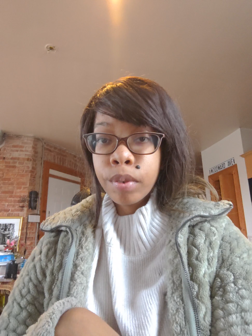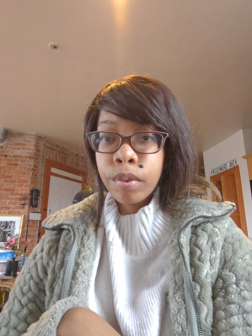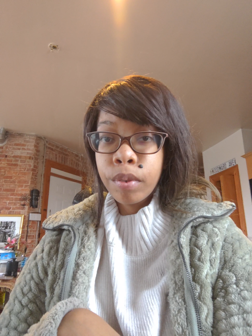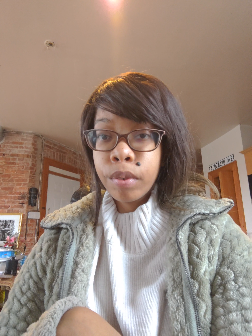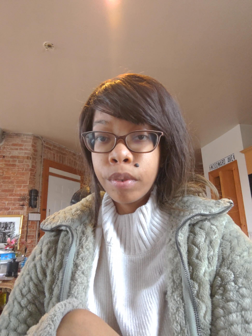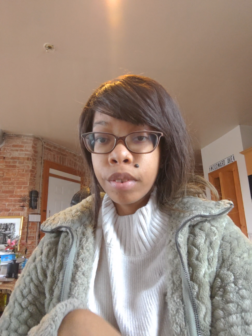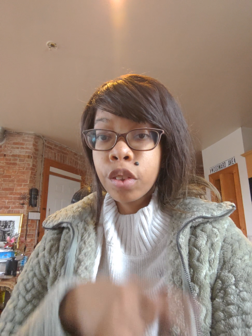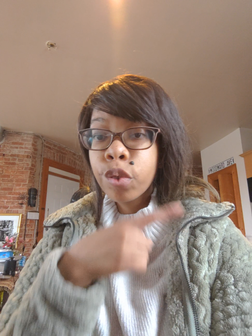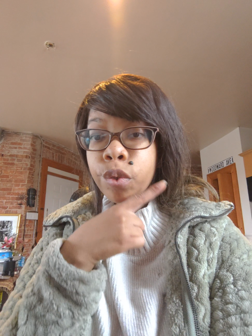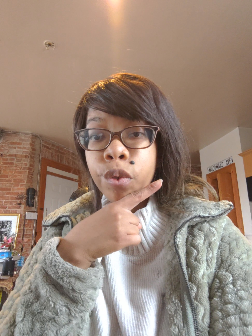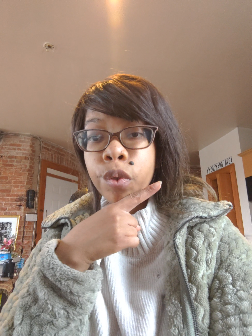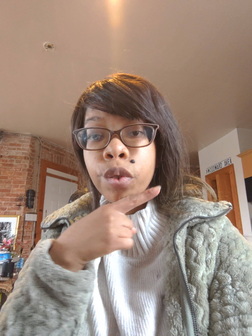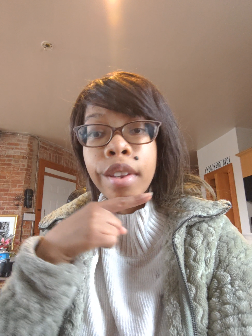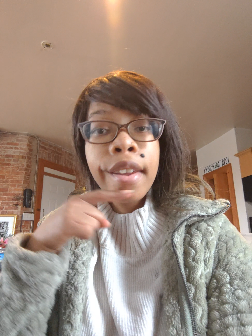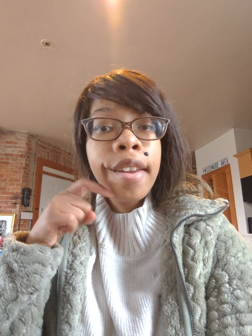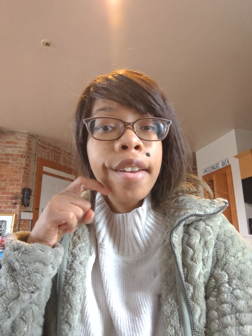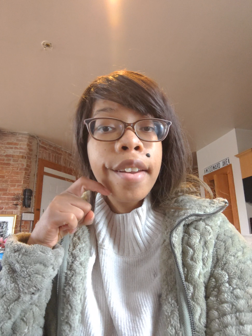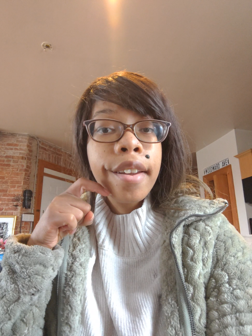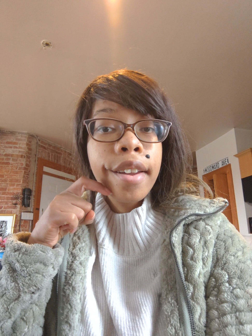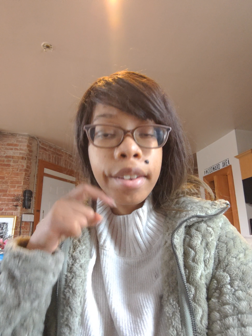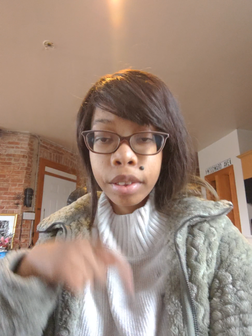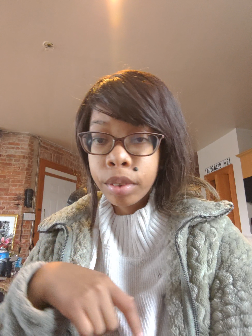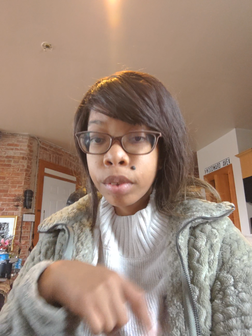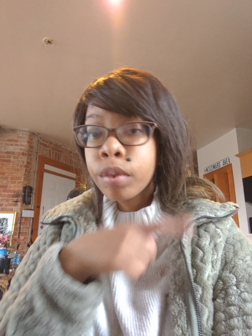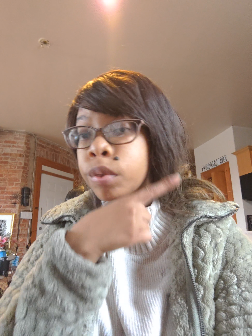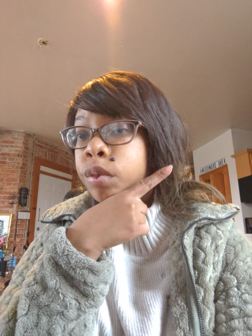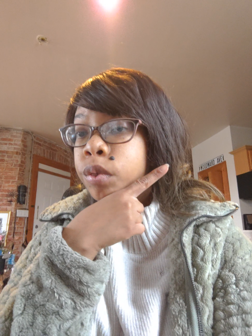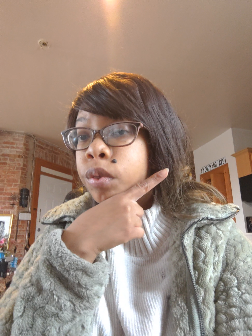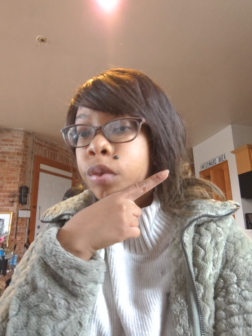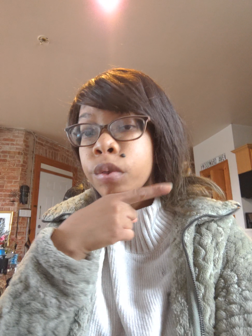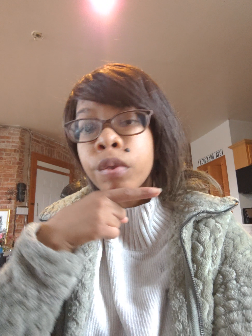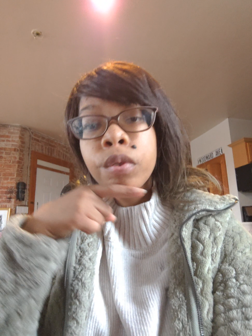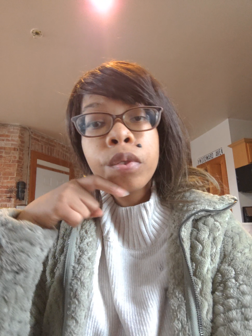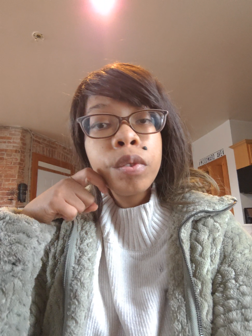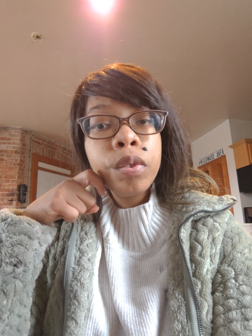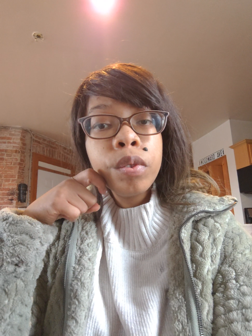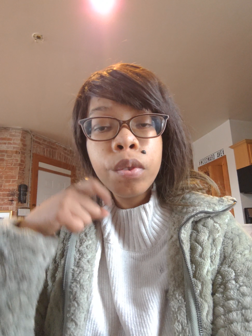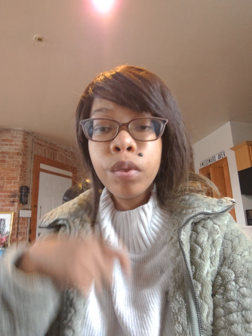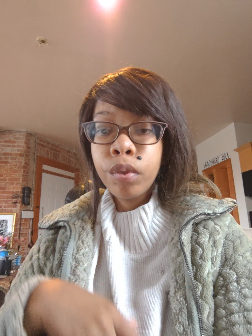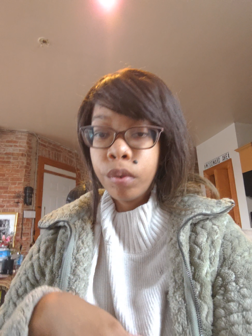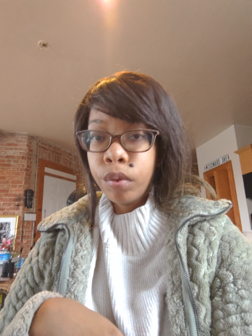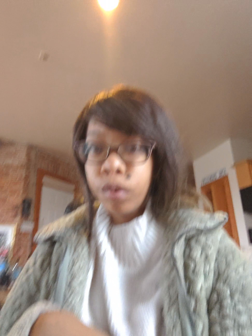dry